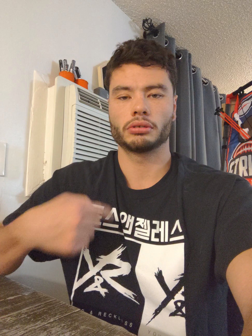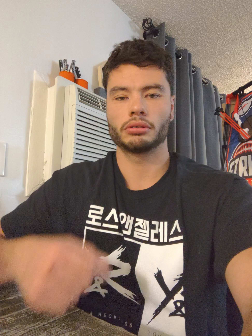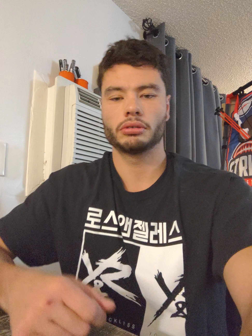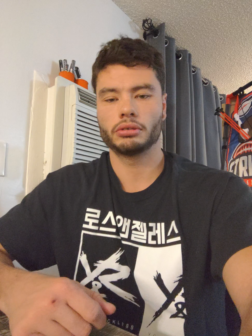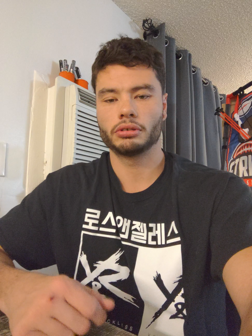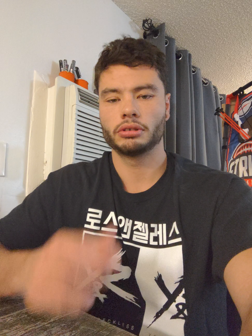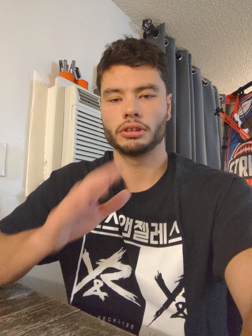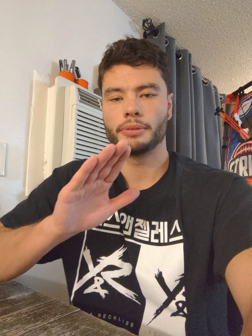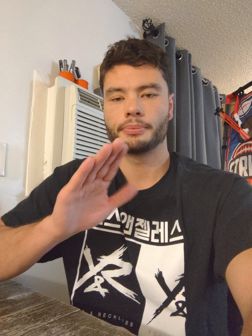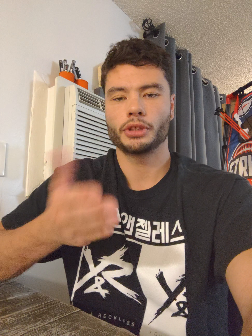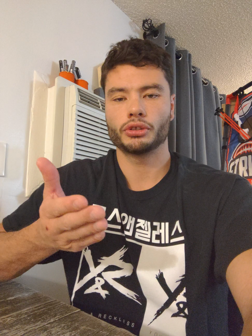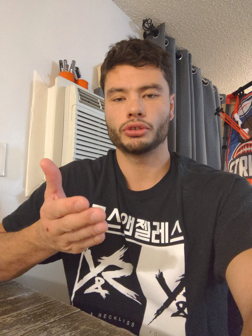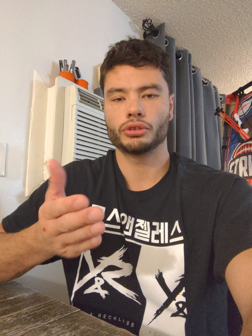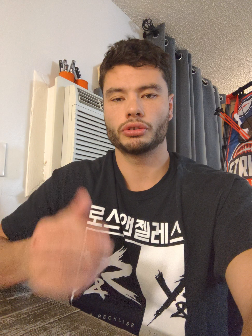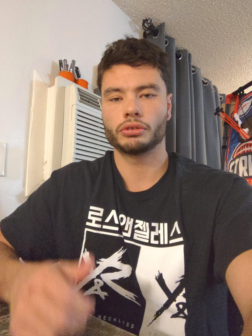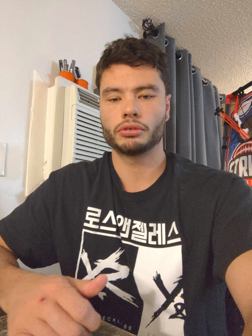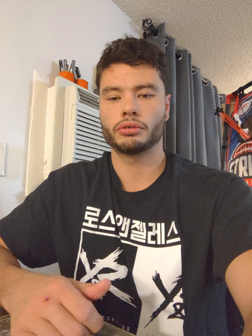book